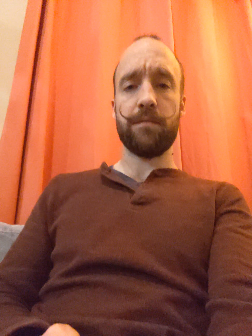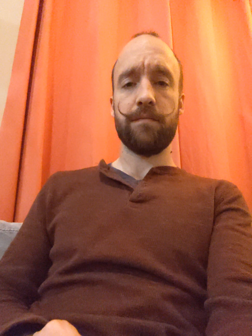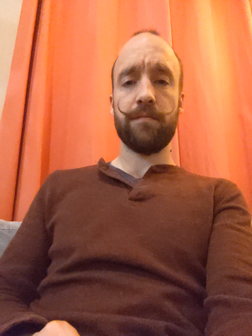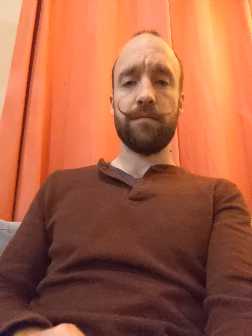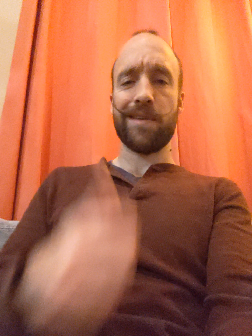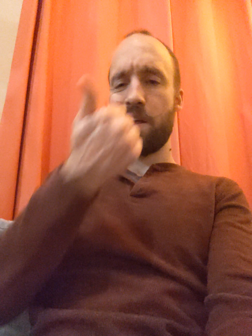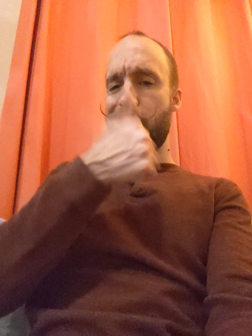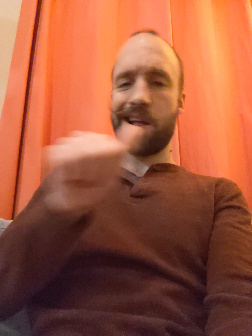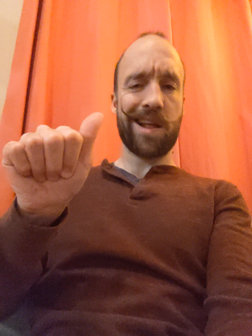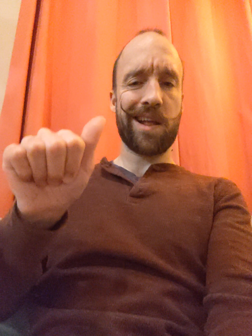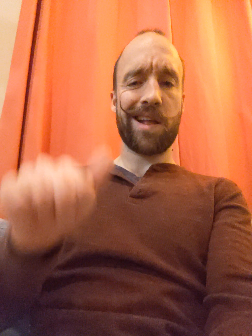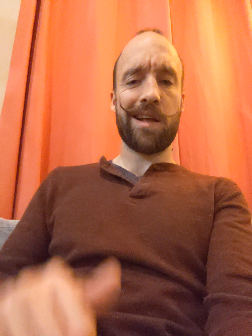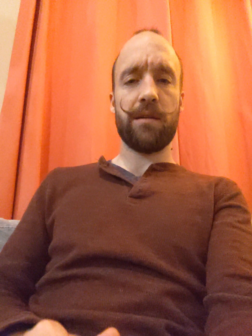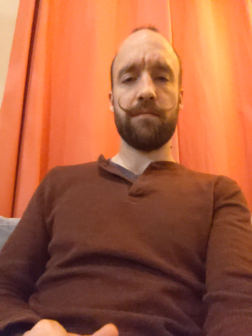any